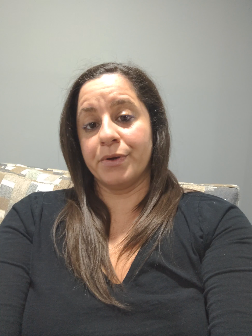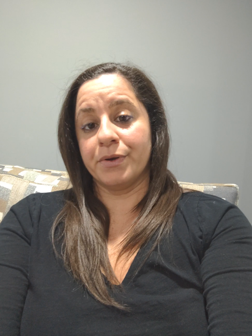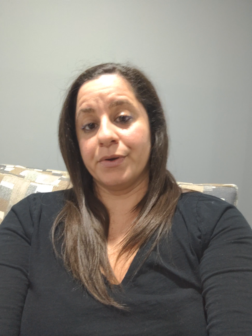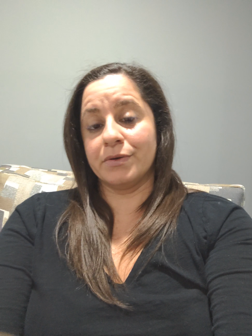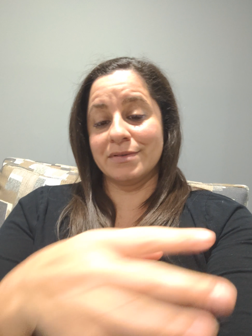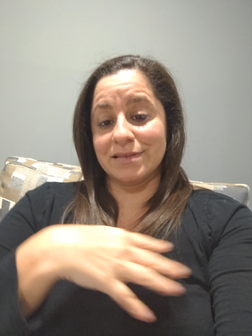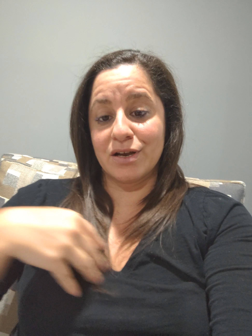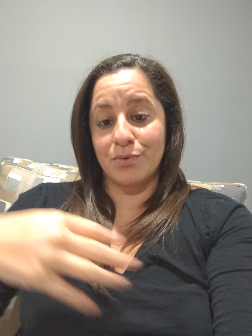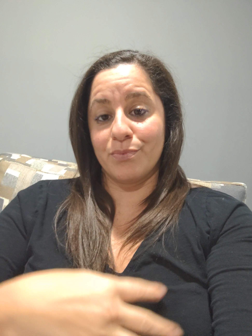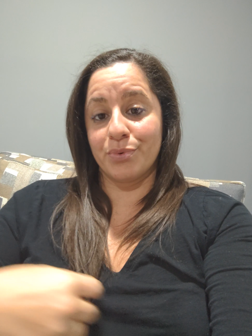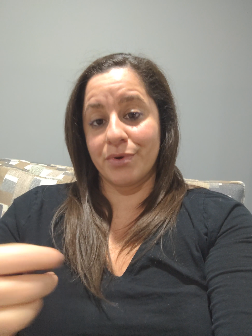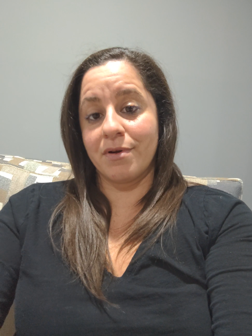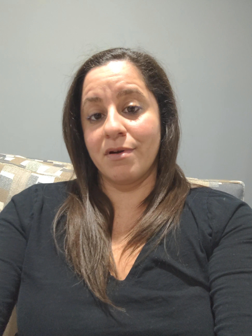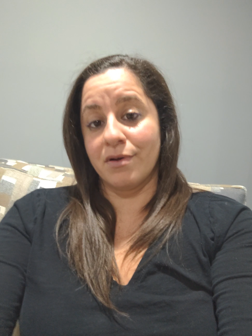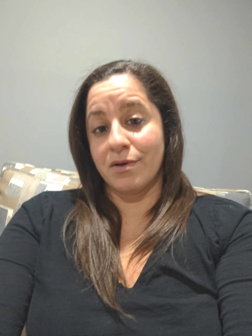zebra